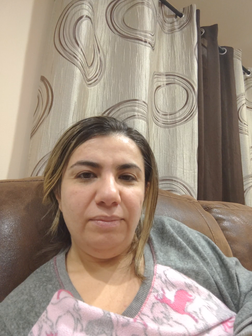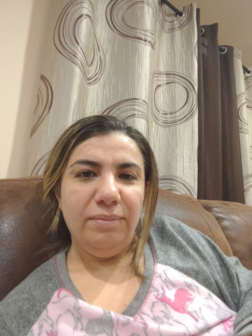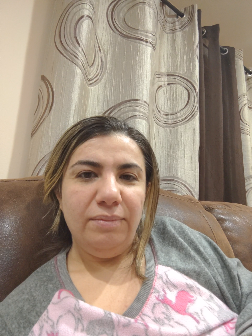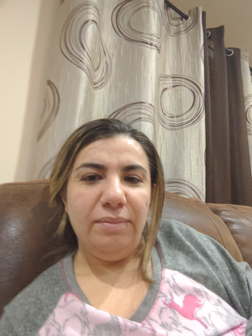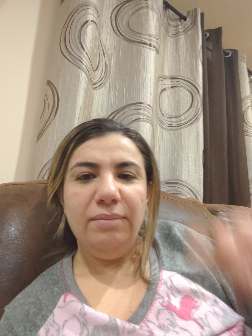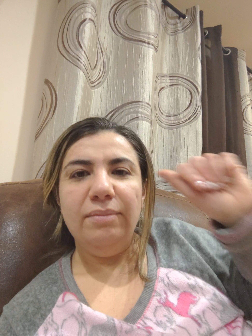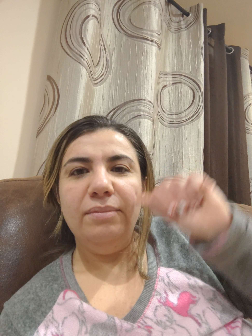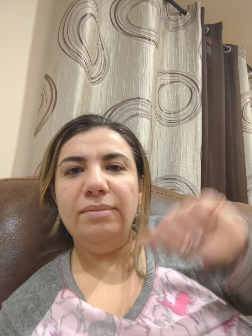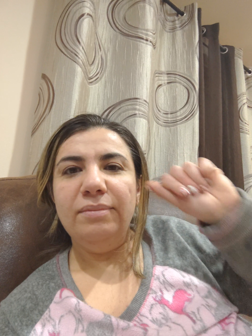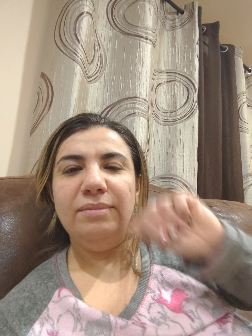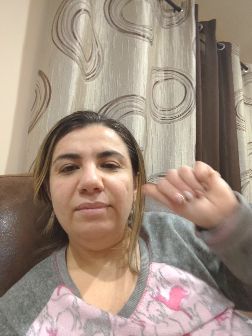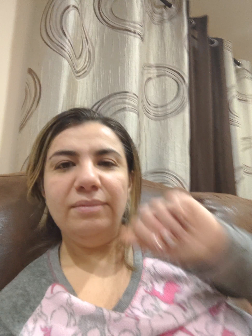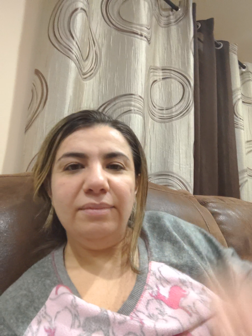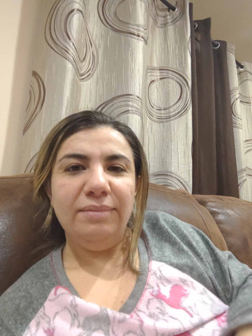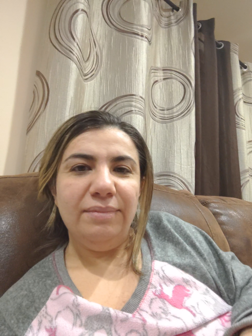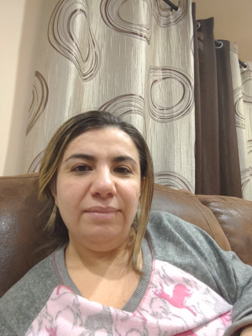aunt